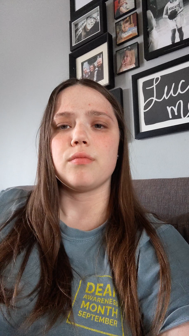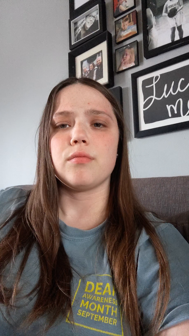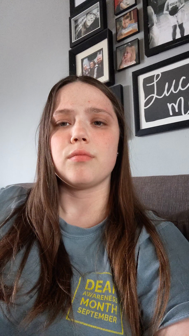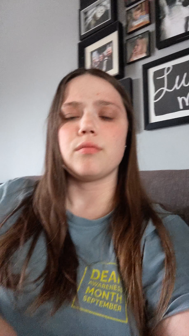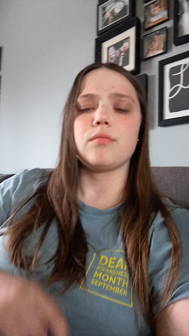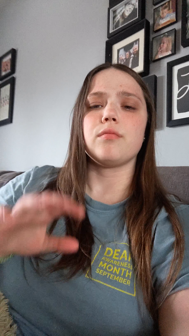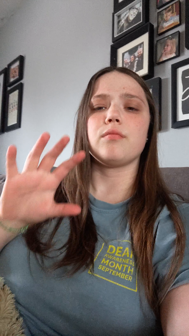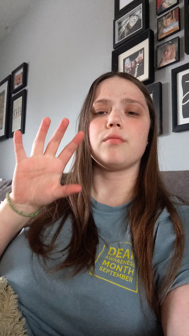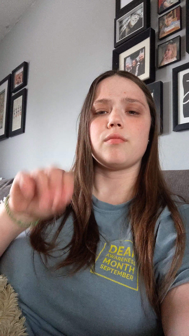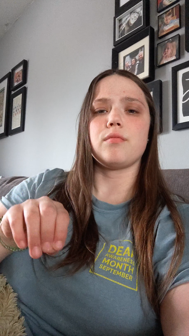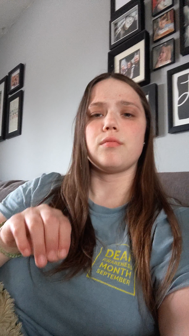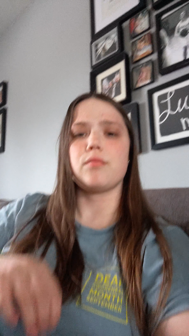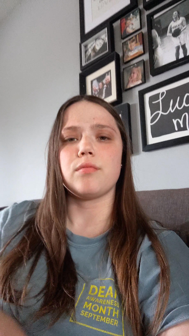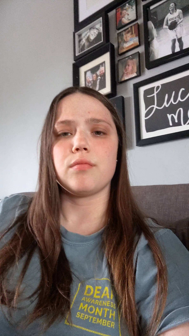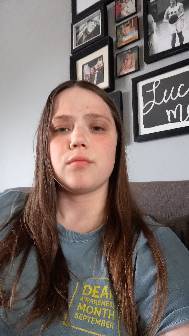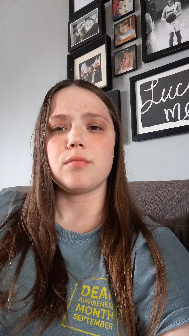bite